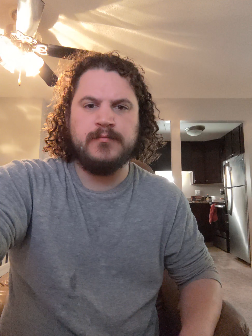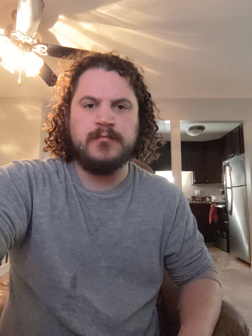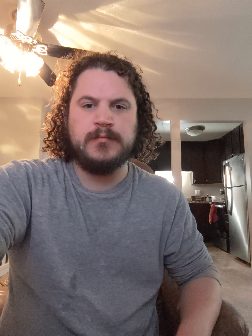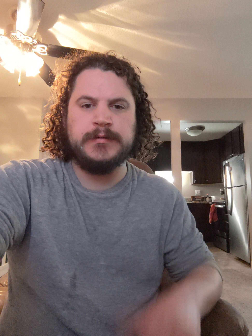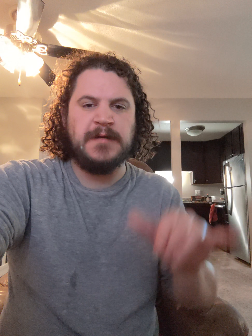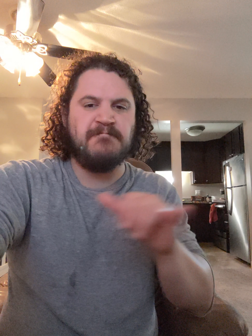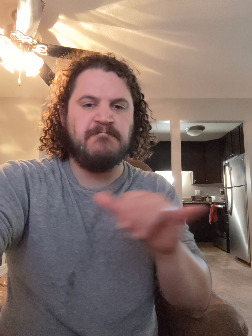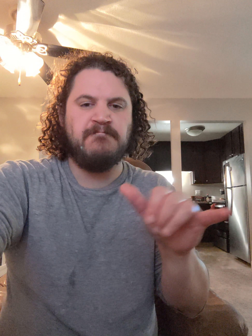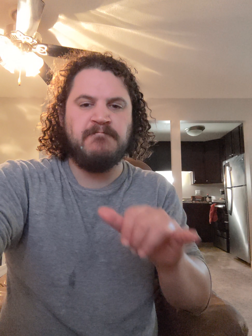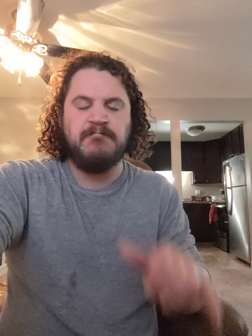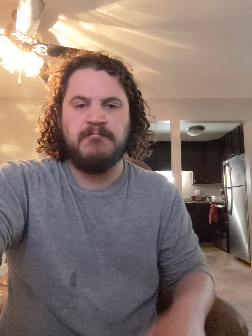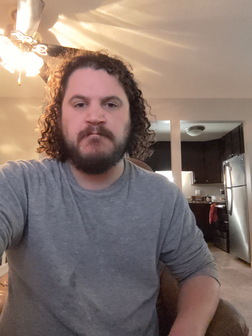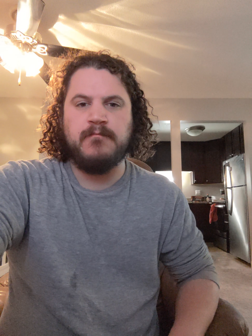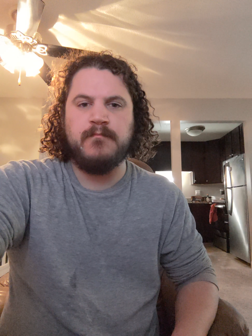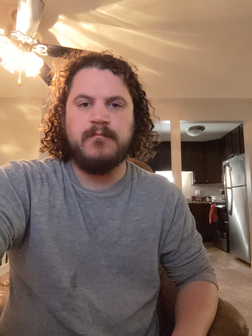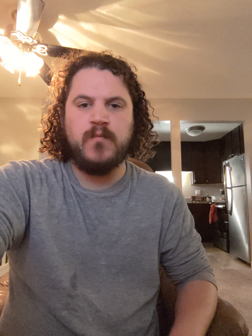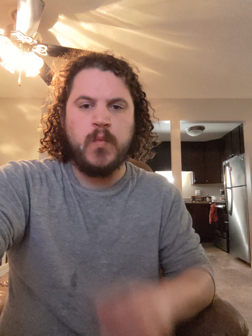same